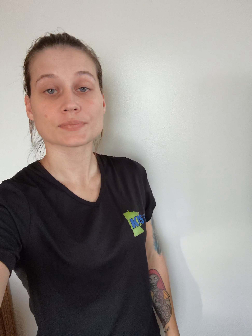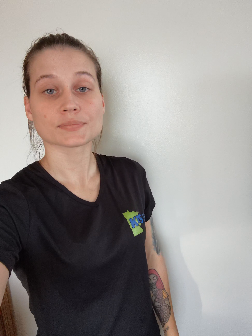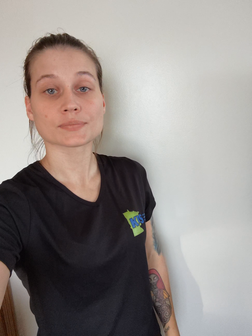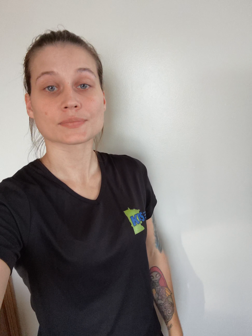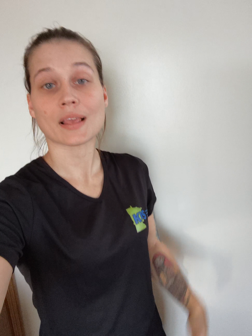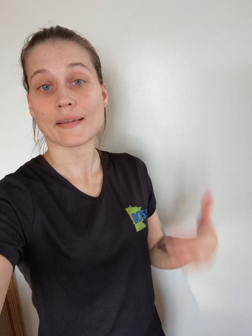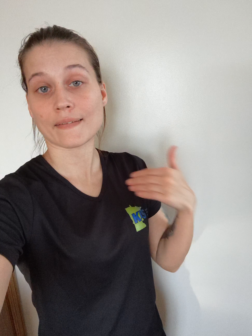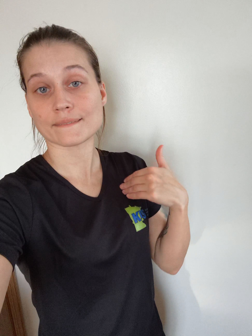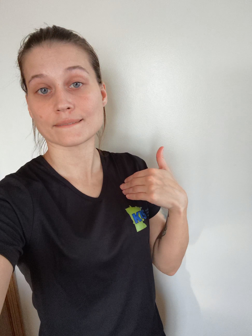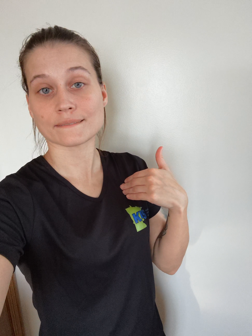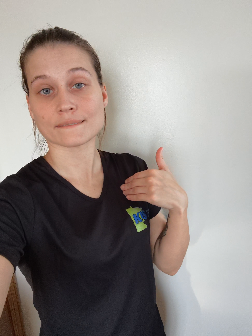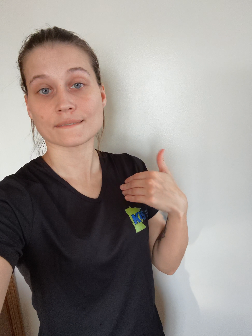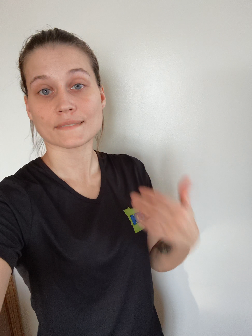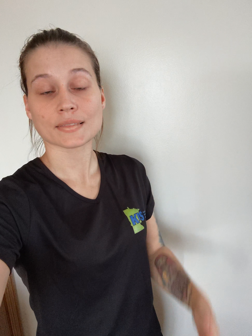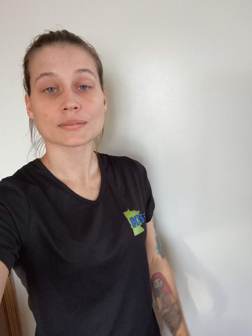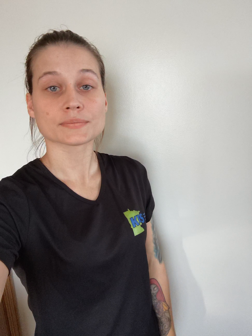have